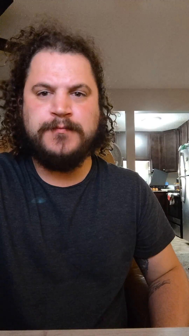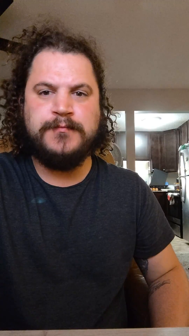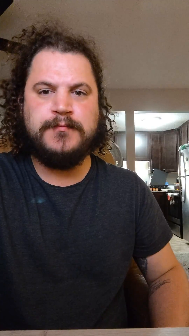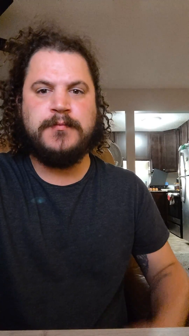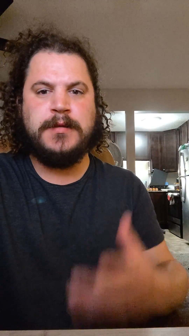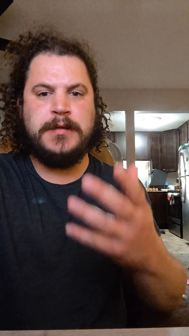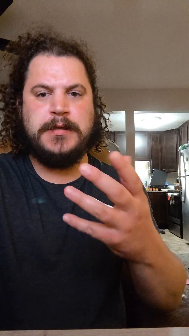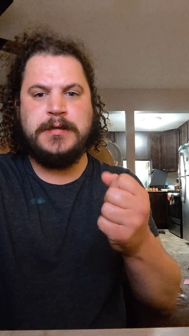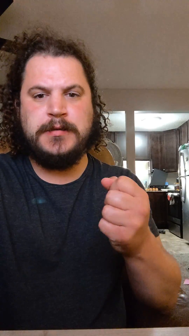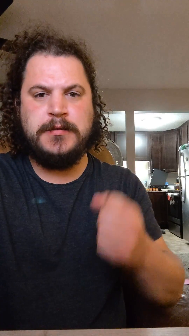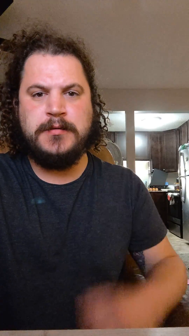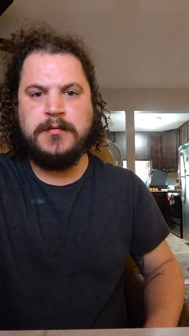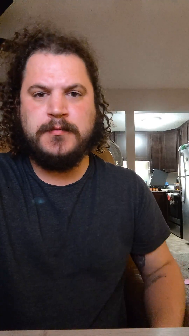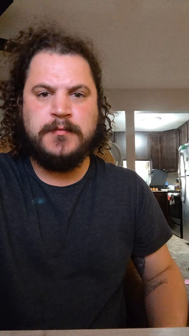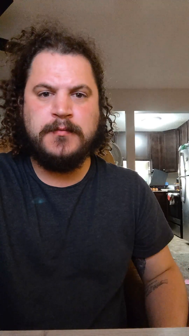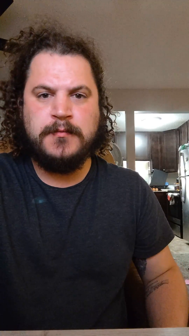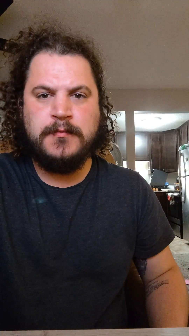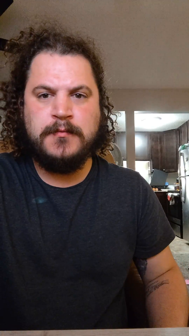get